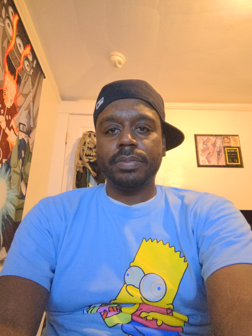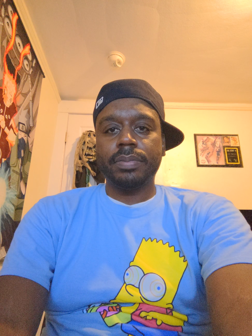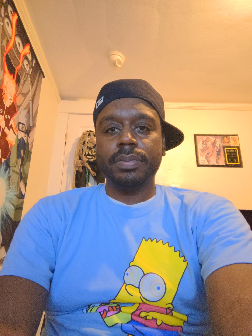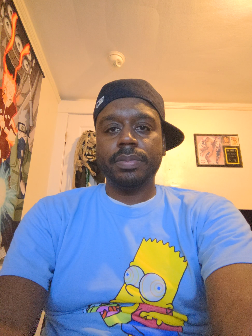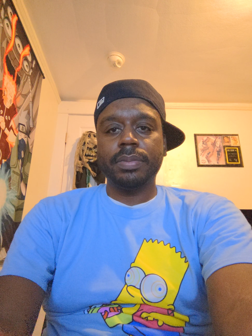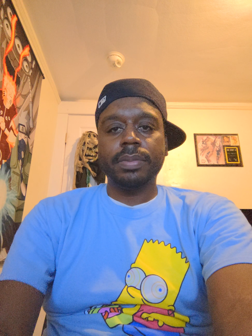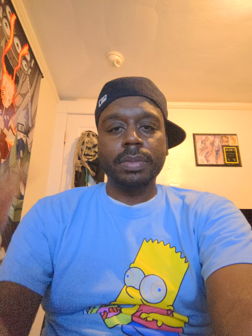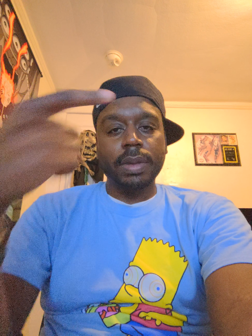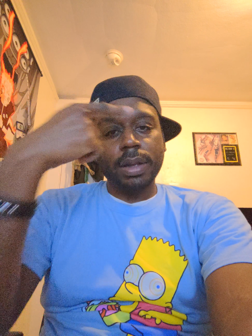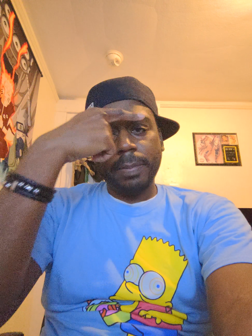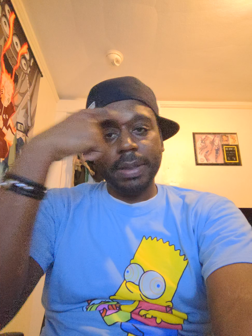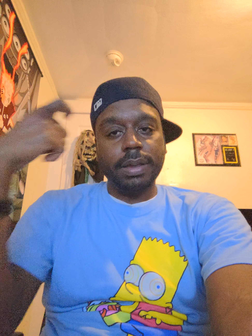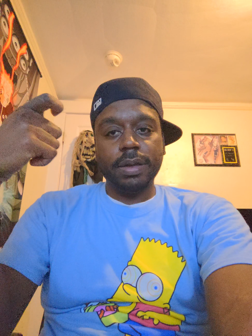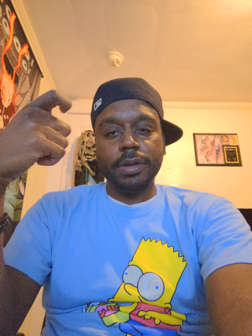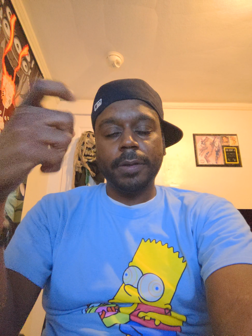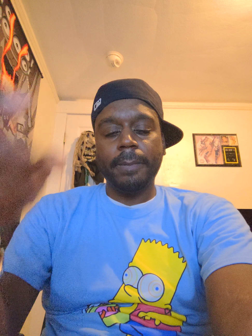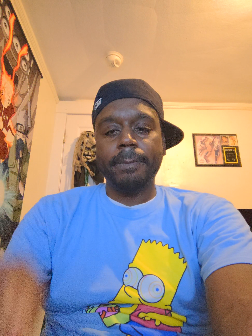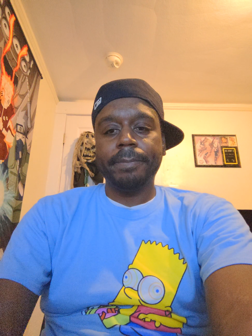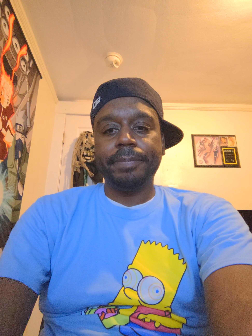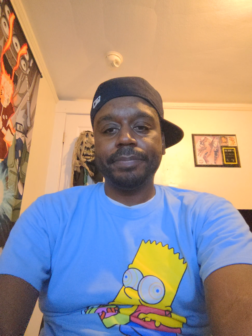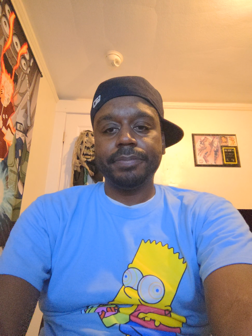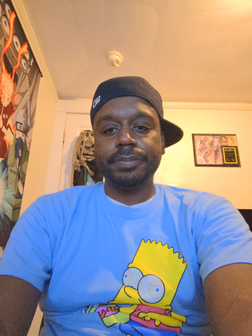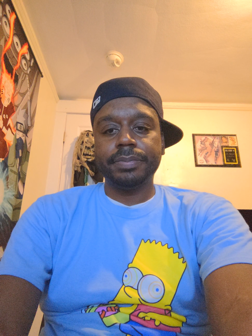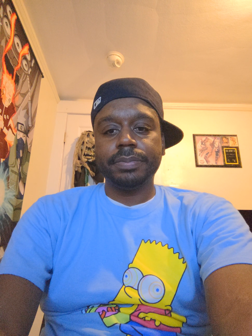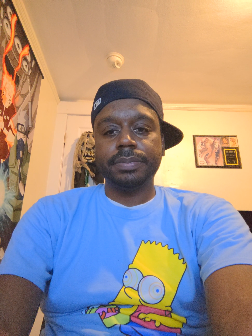because